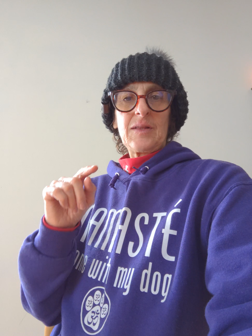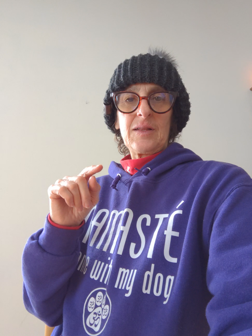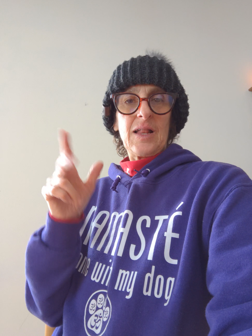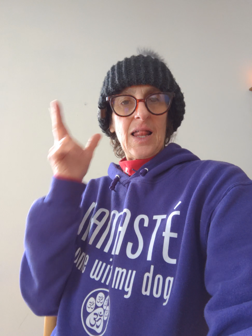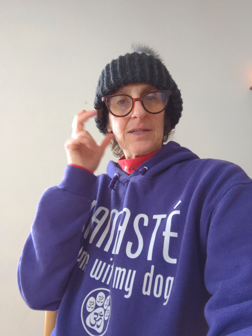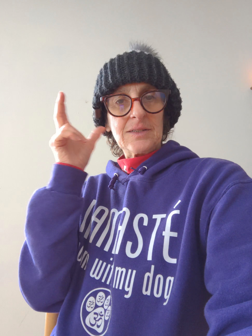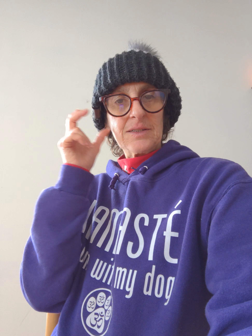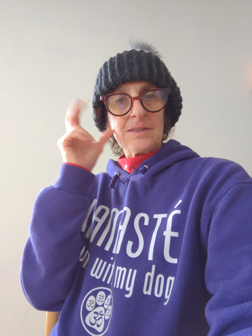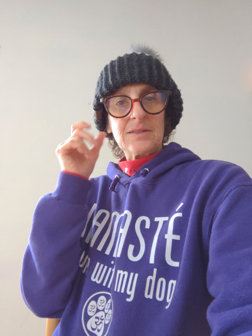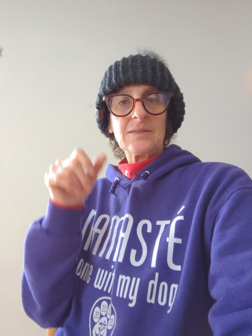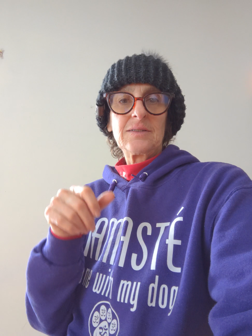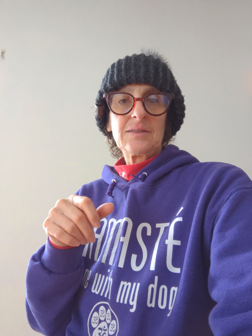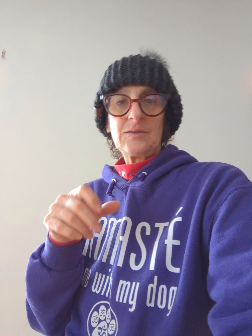listen